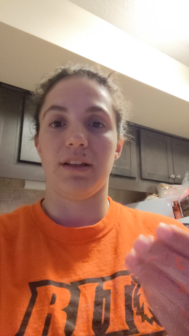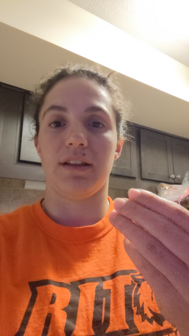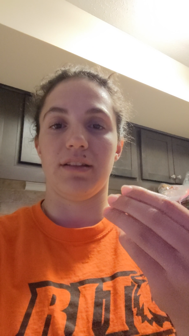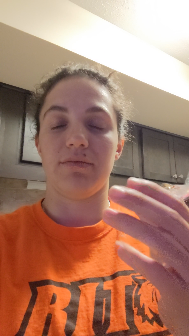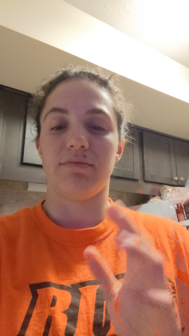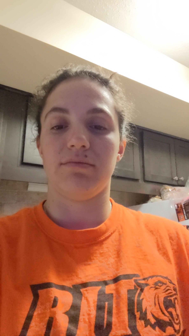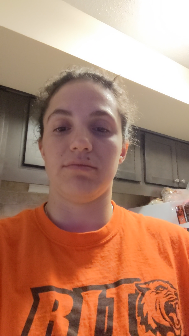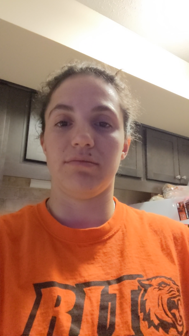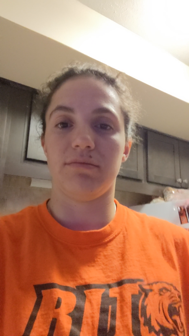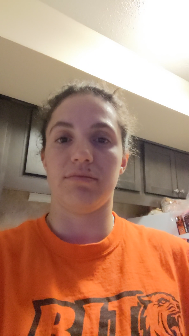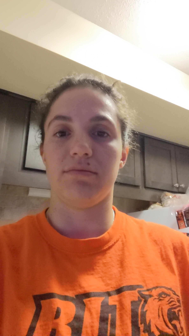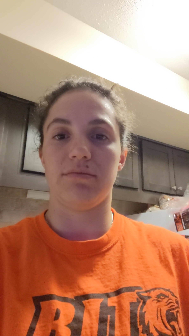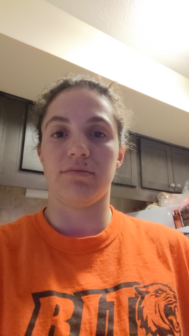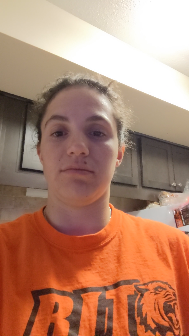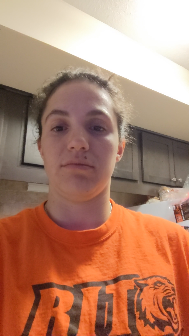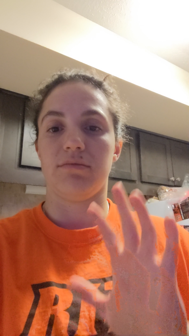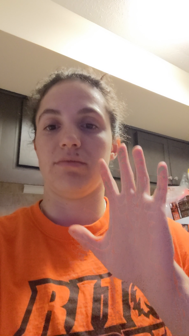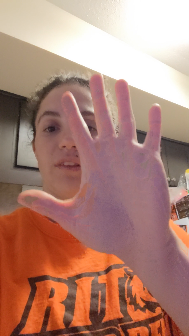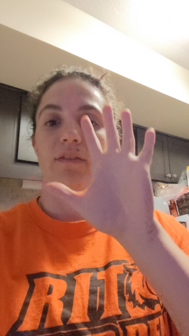give me five